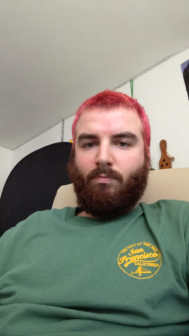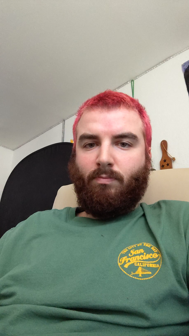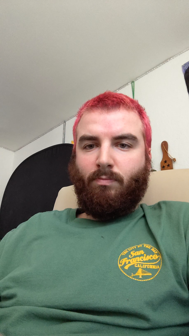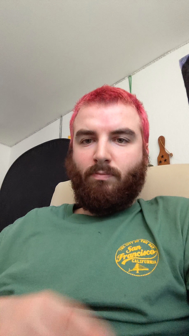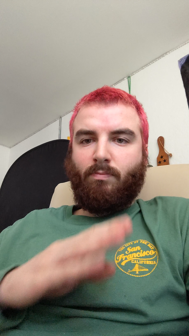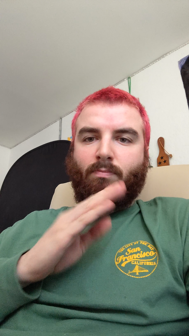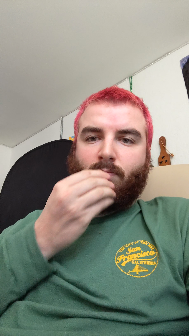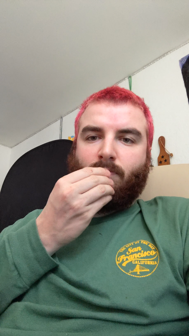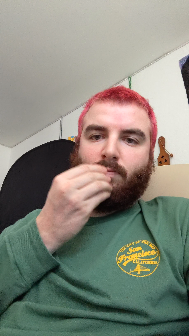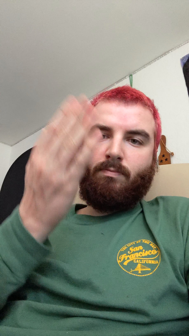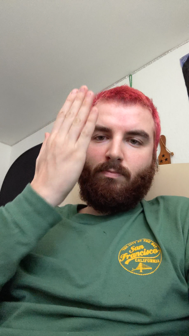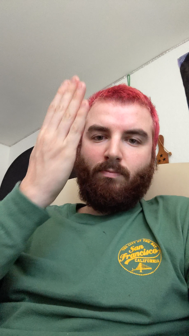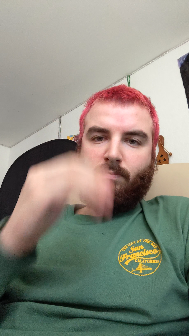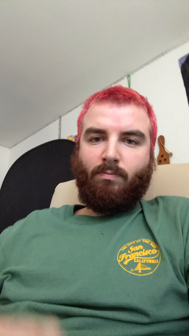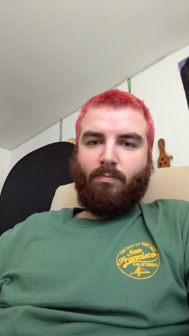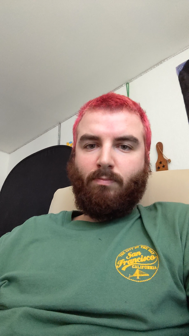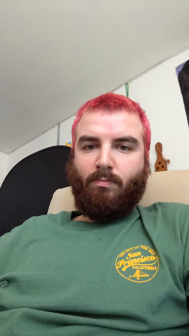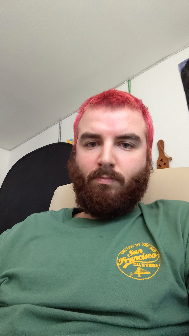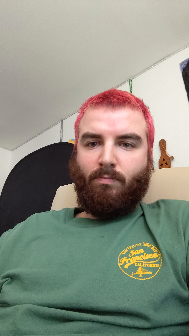breakfast